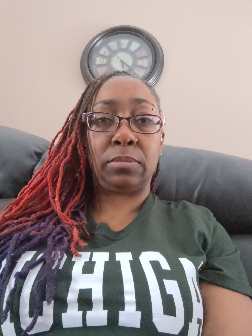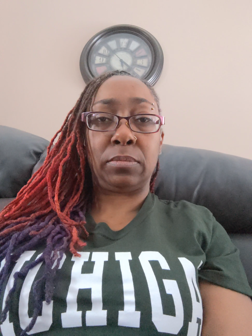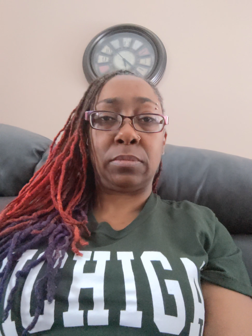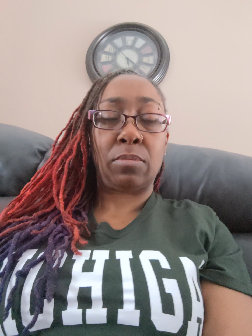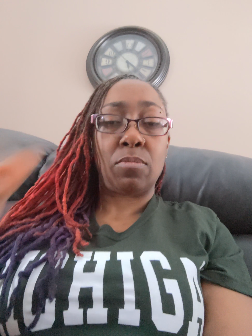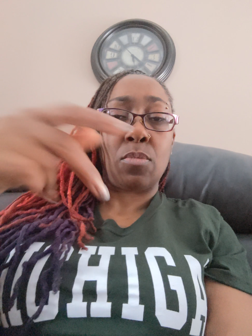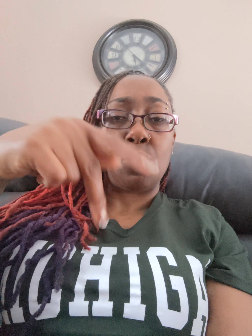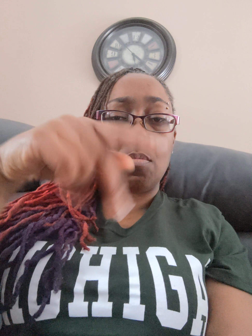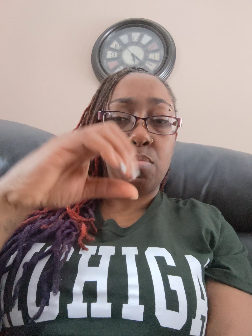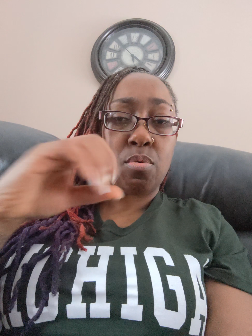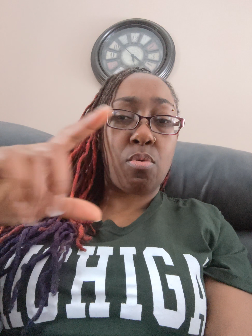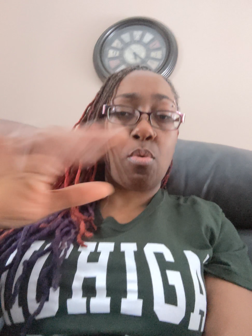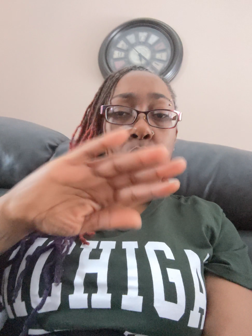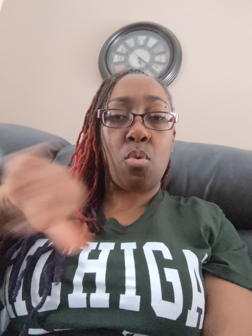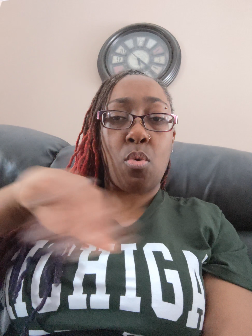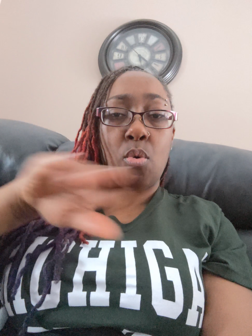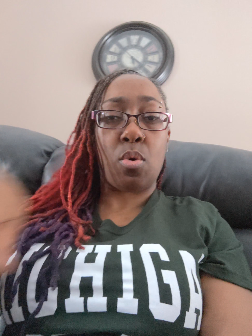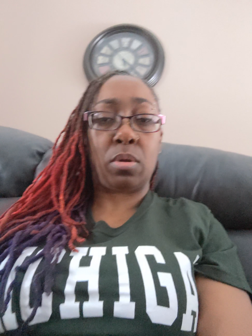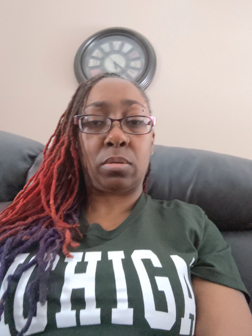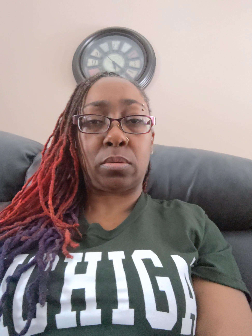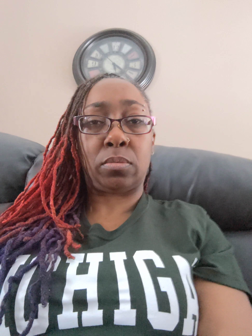pool